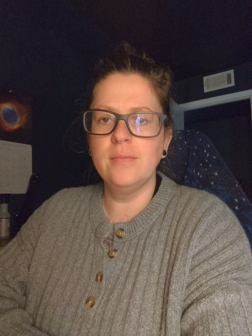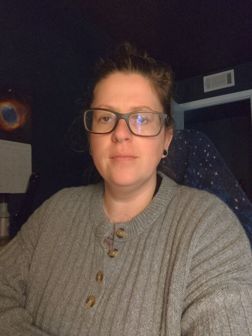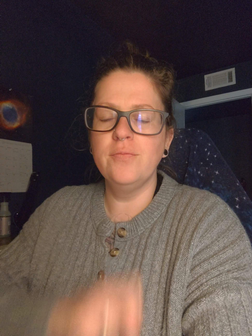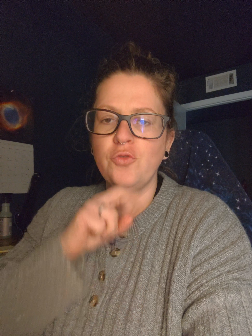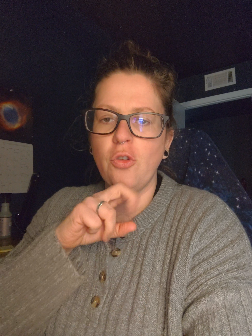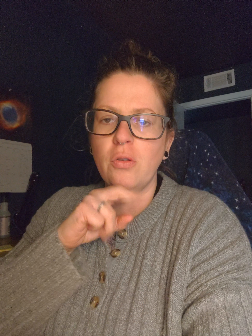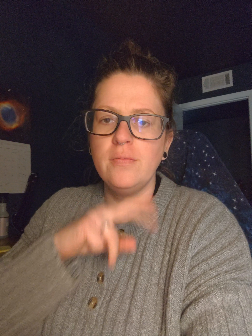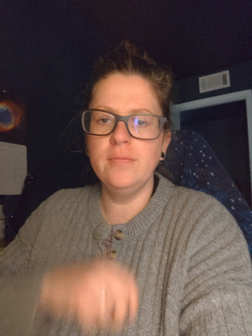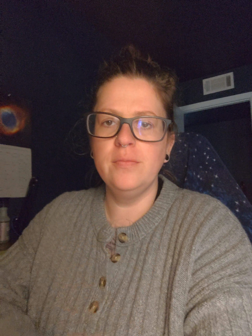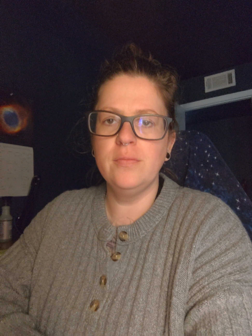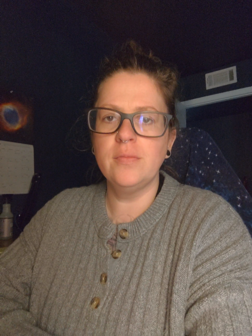frog